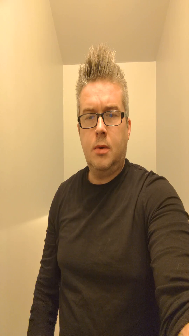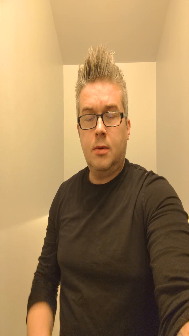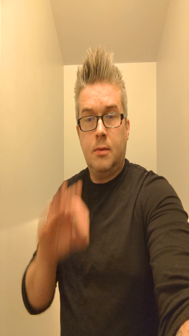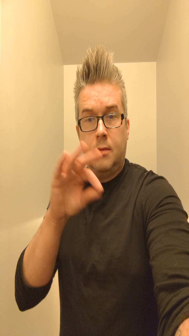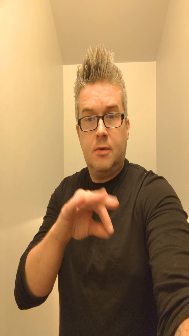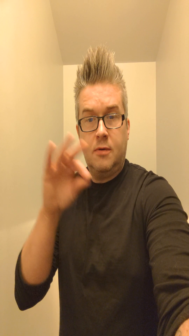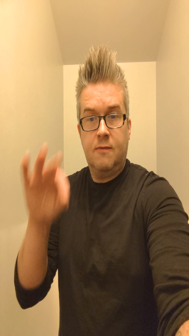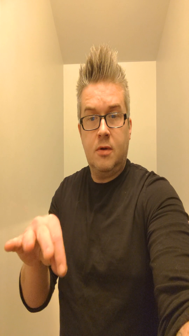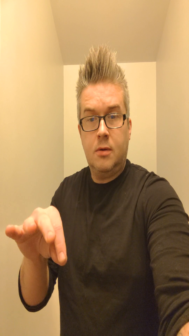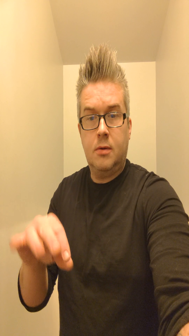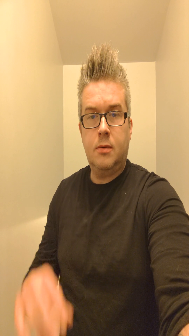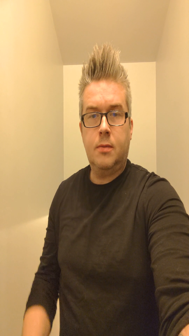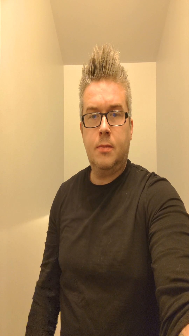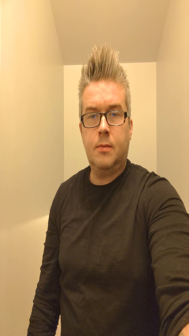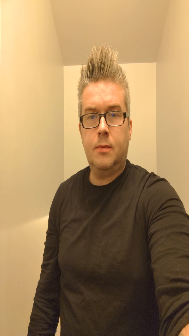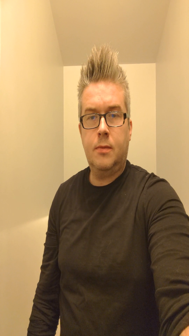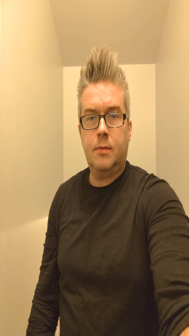french fries